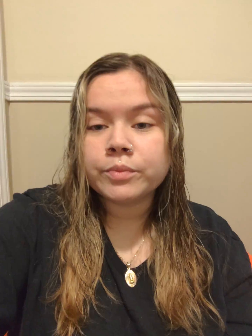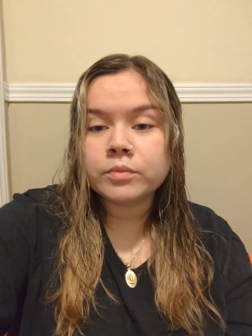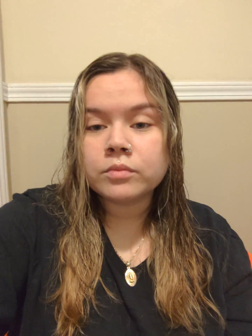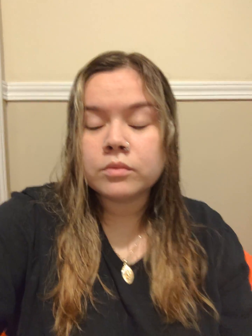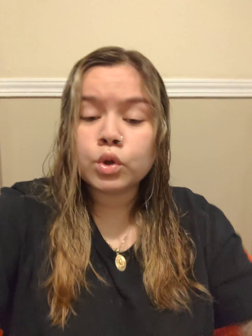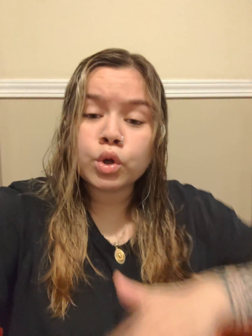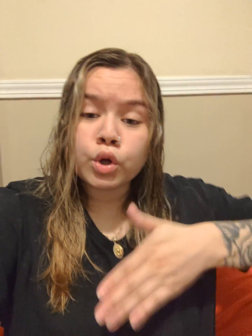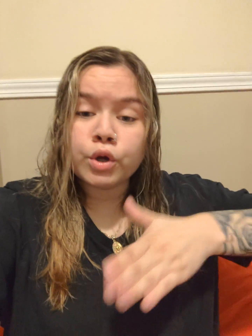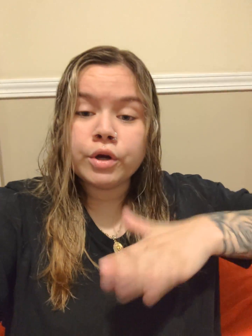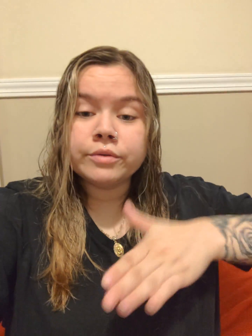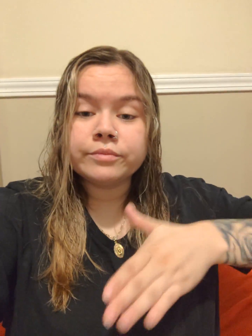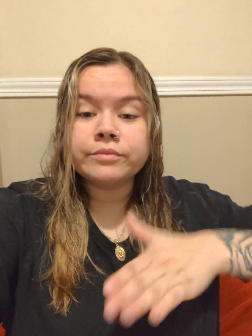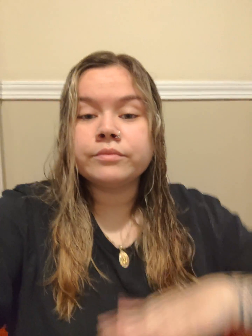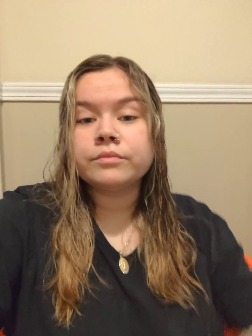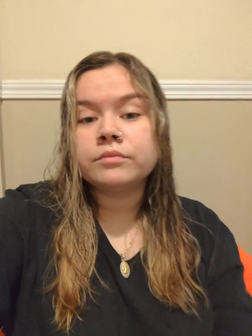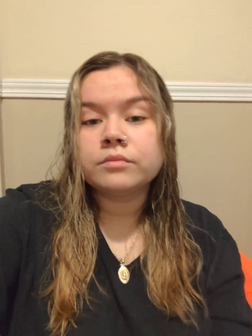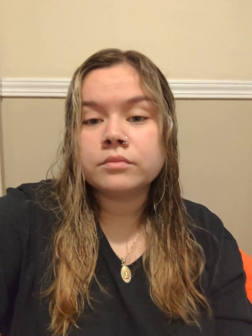cook